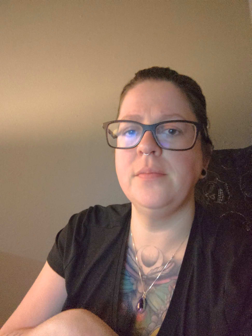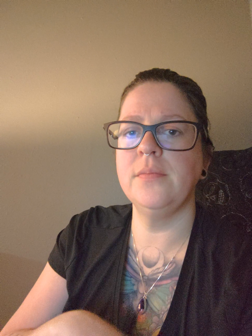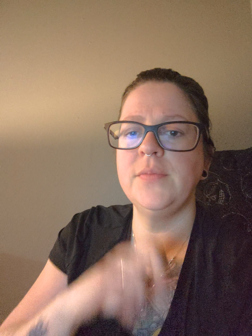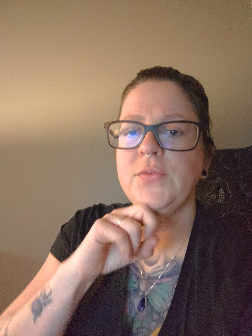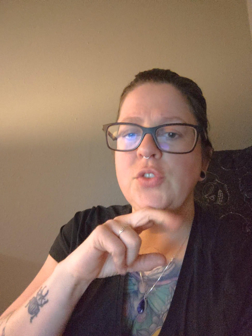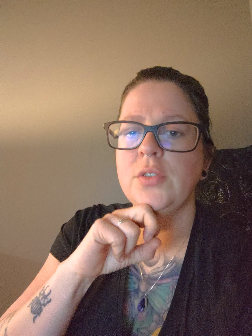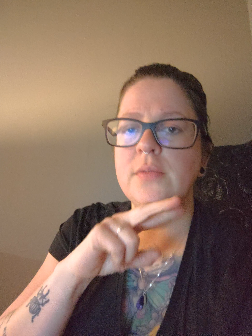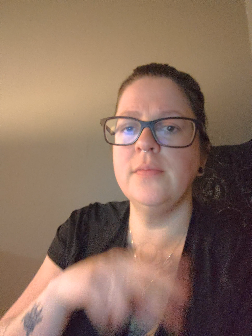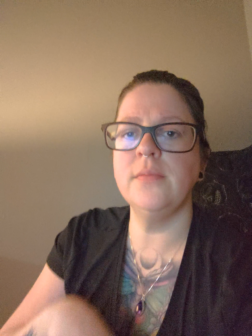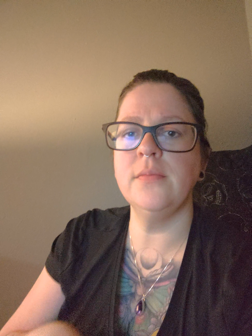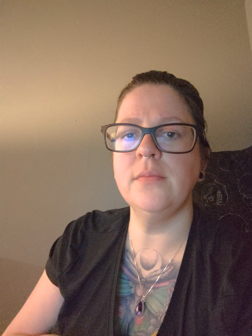frog